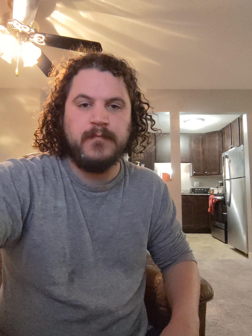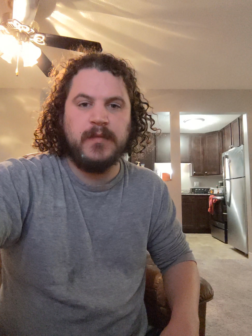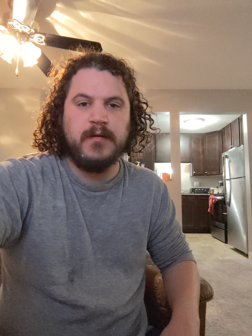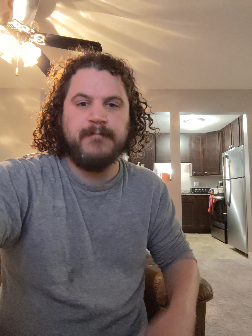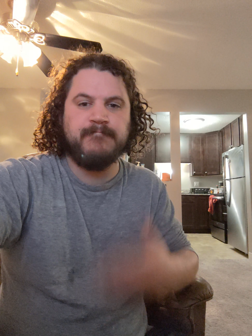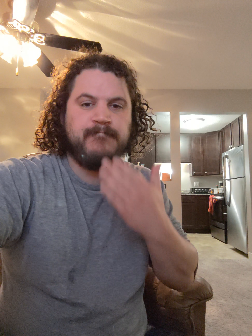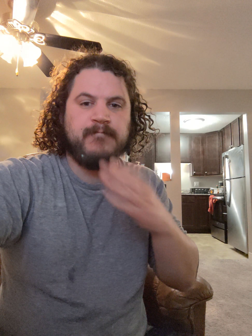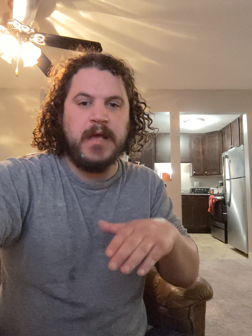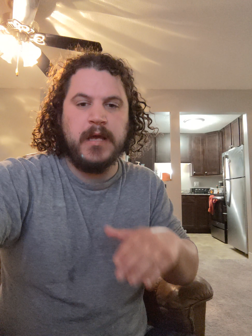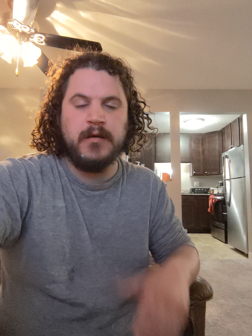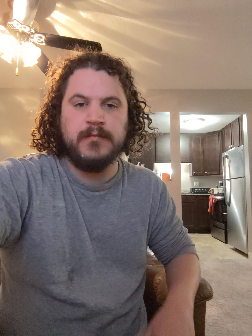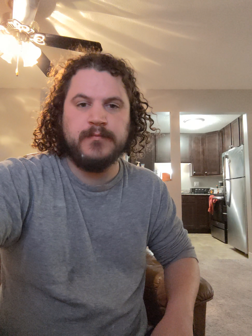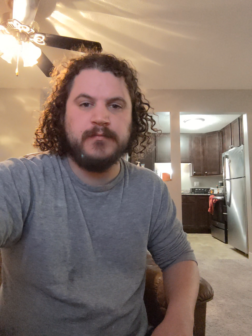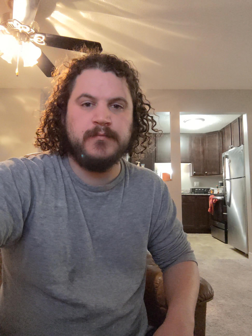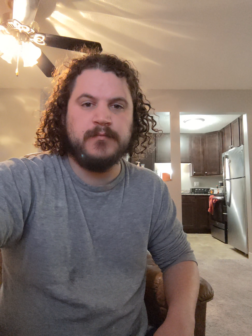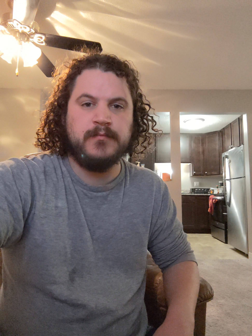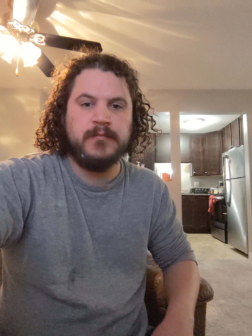bad